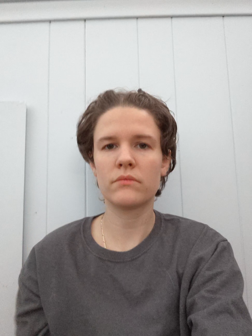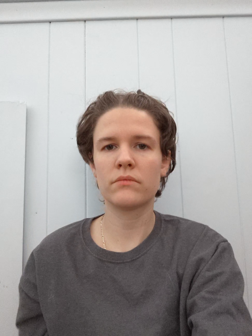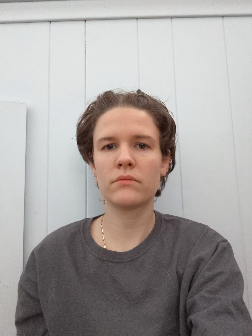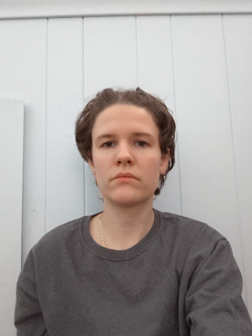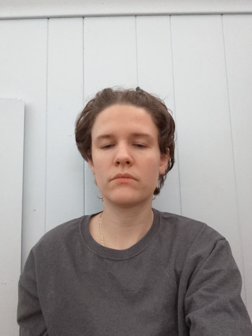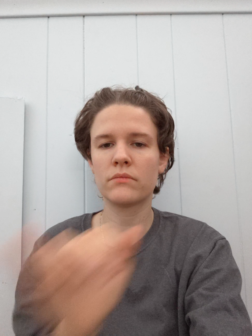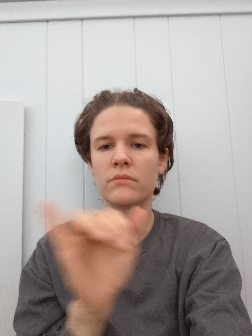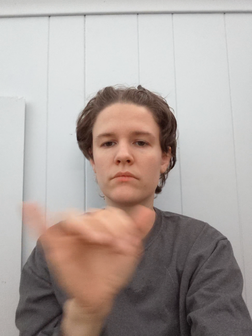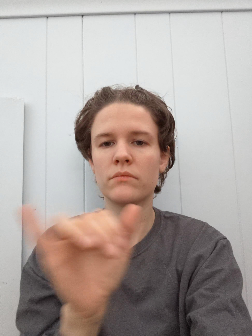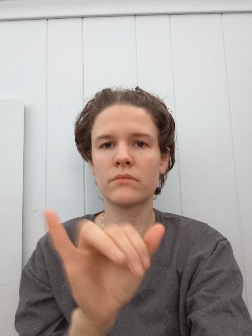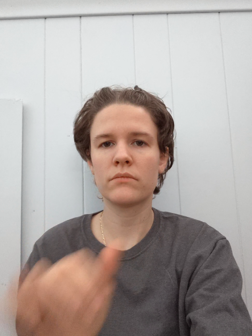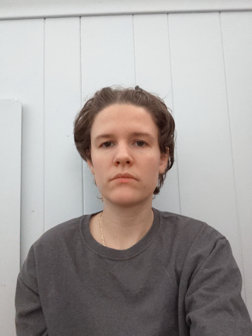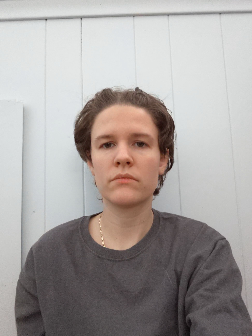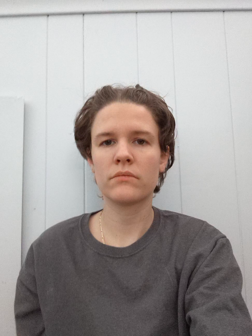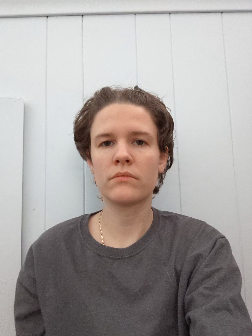same